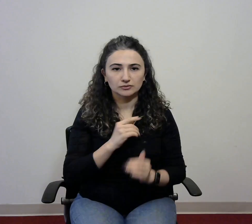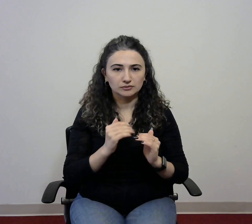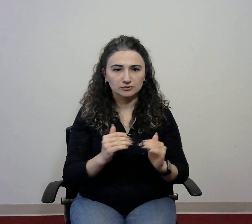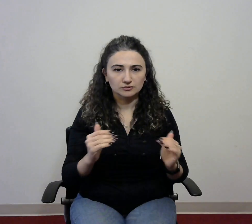uşaq